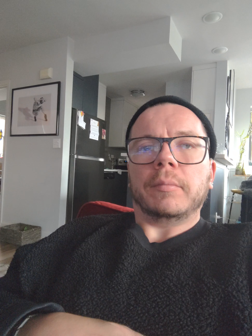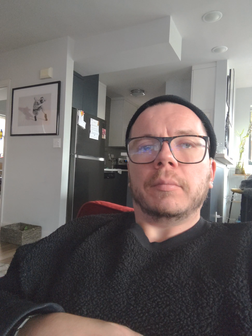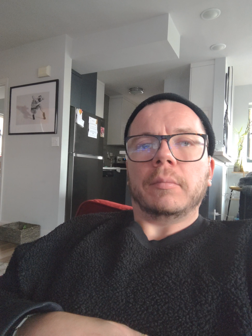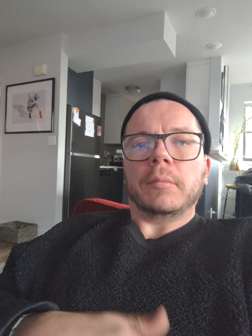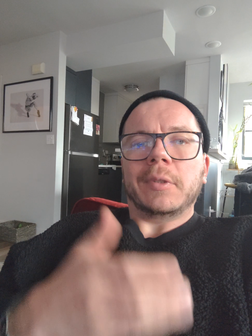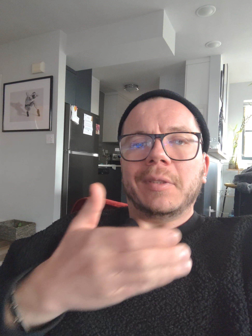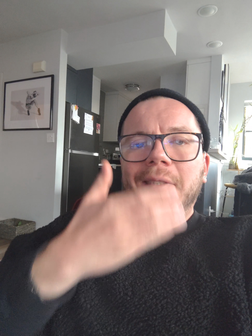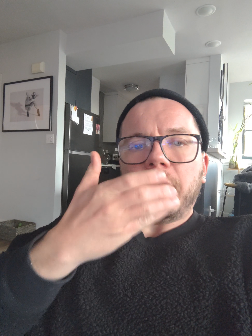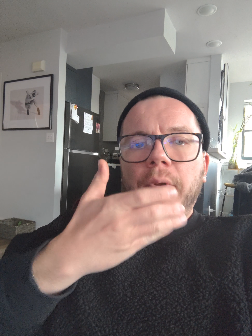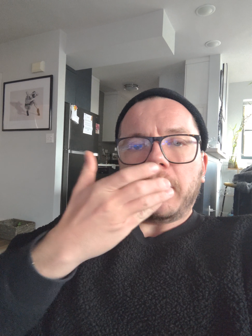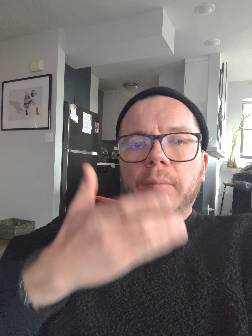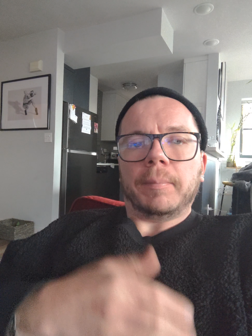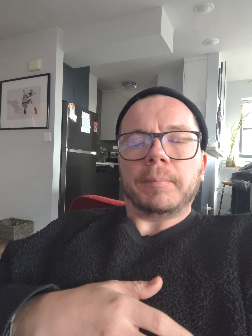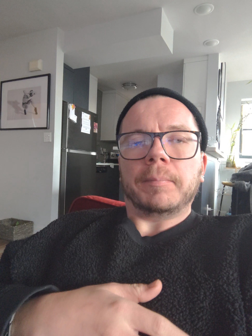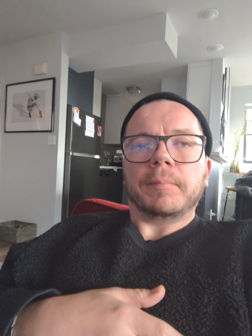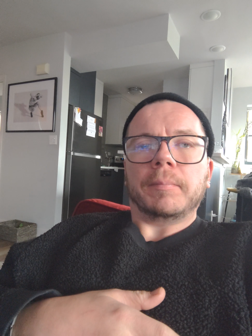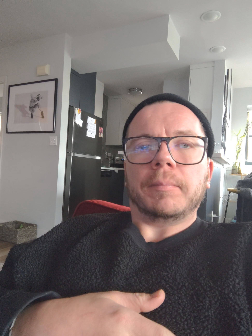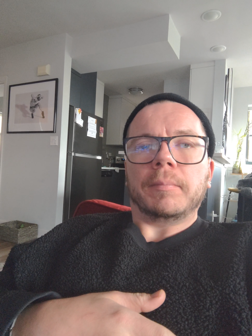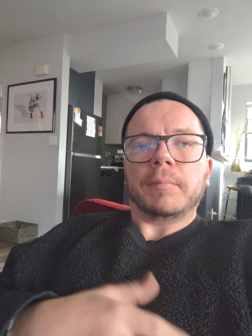cereal